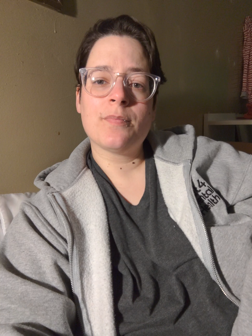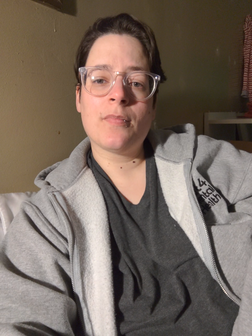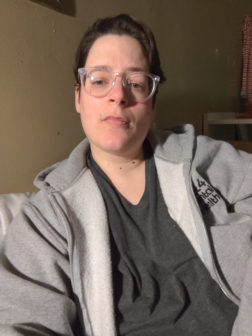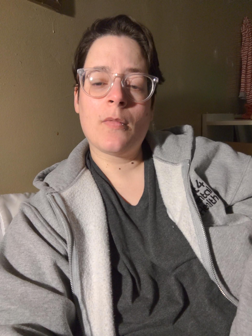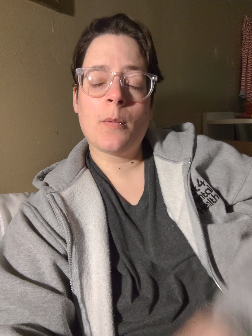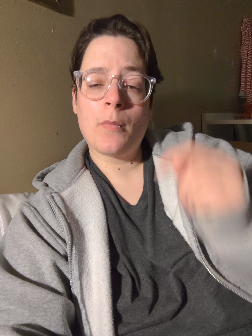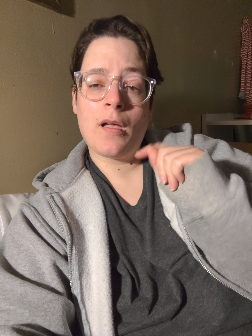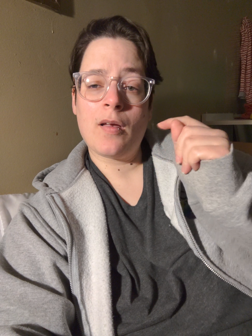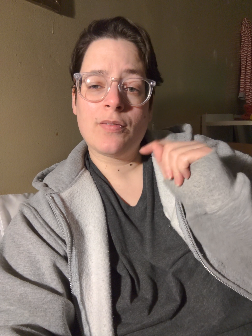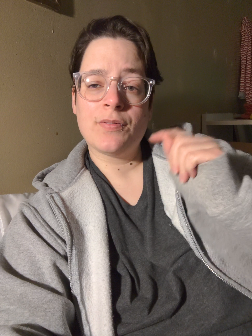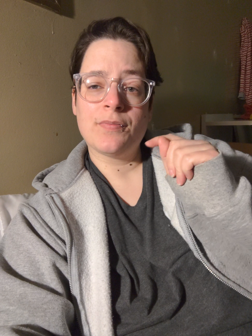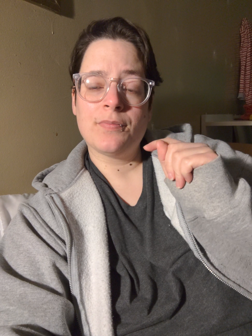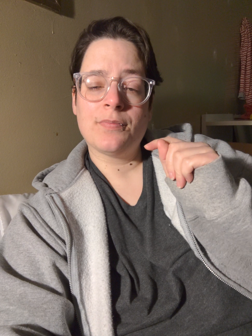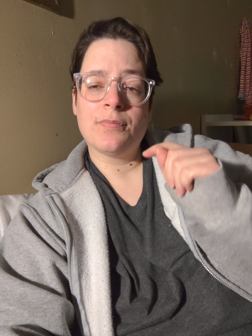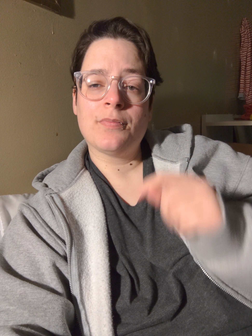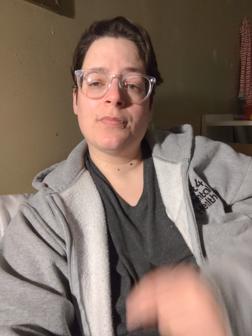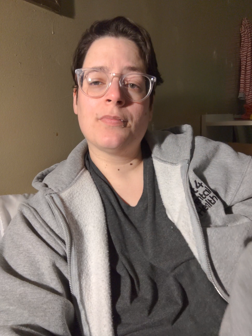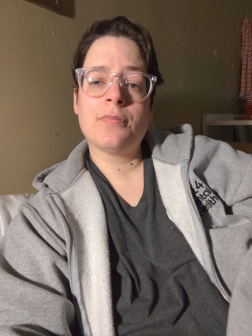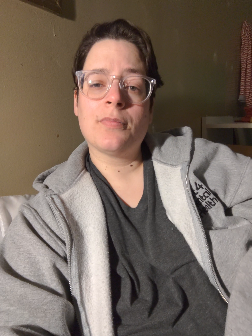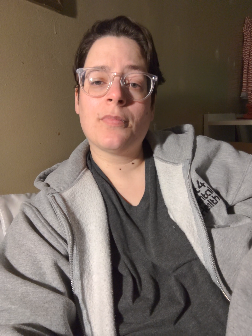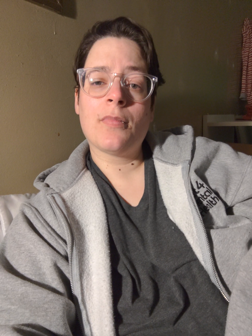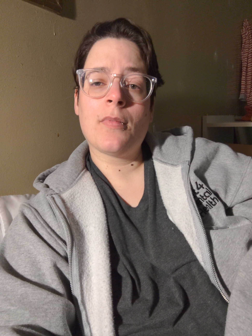potty